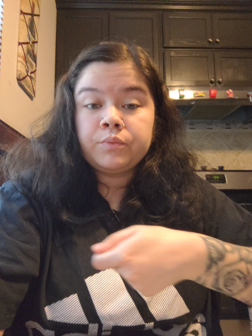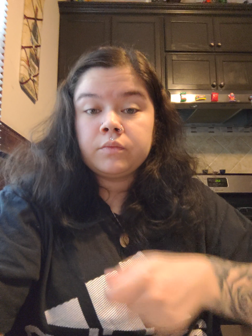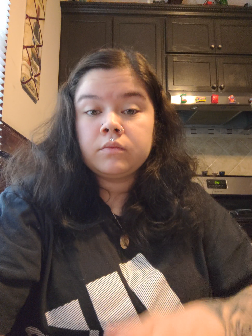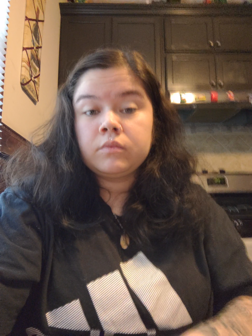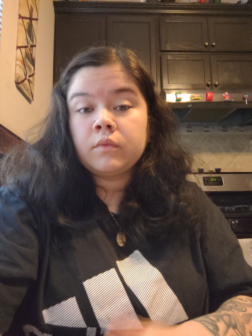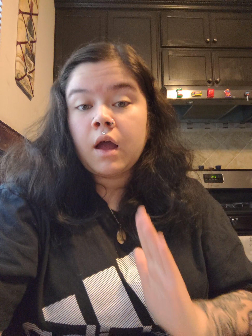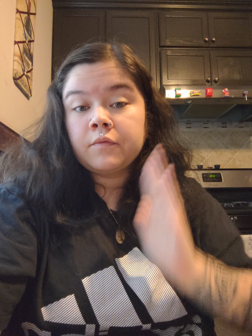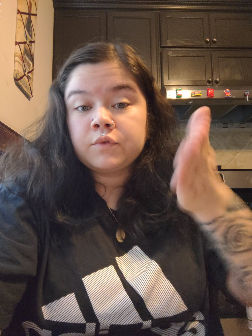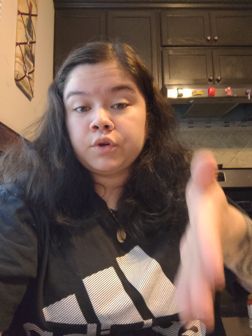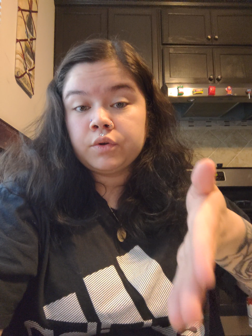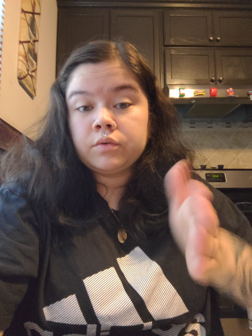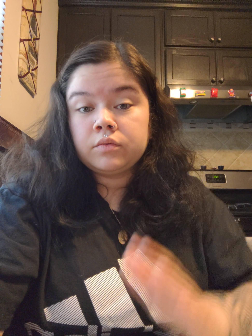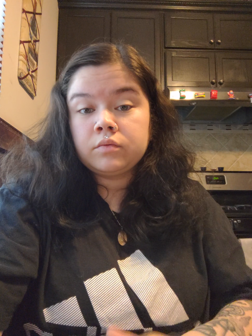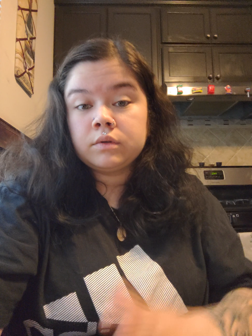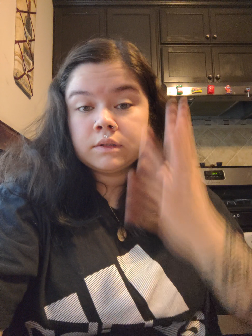after